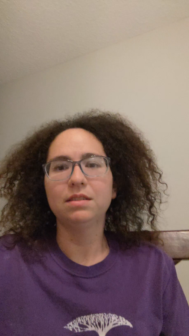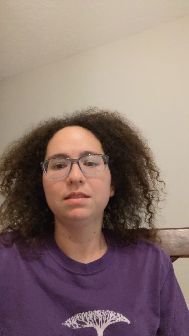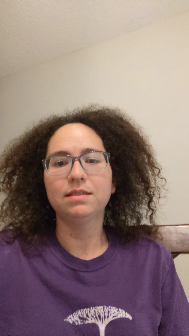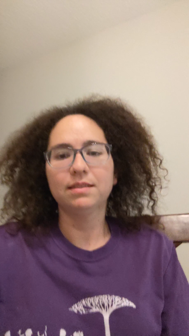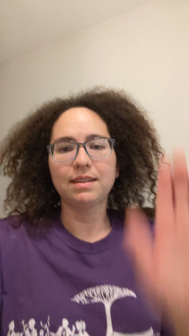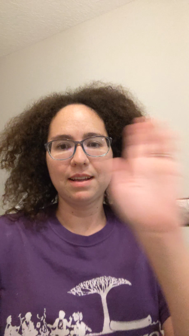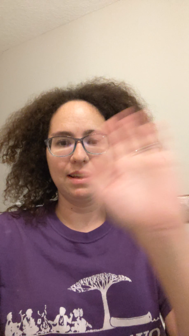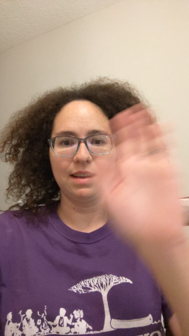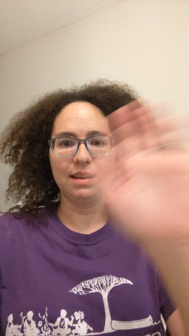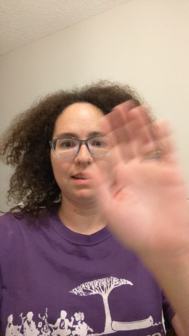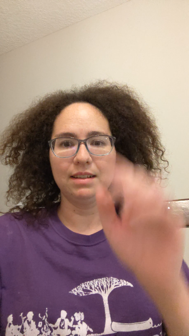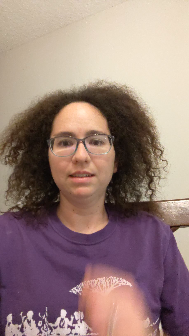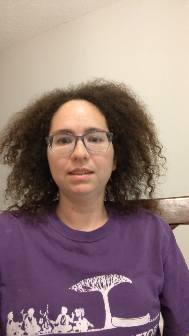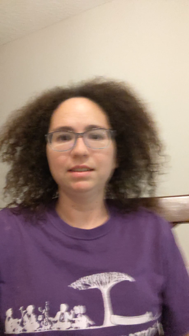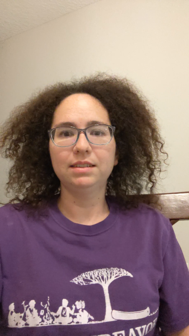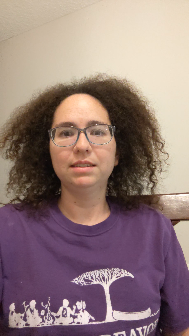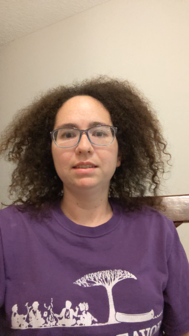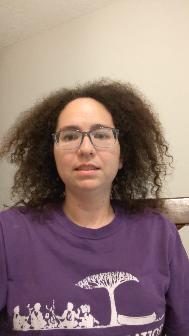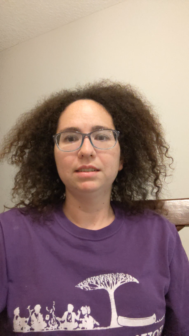hi